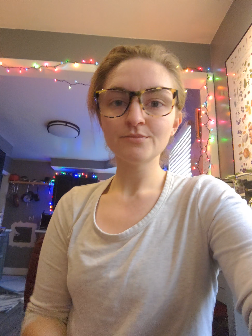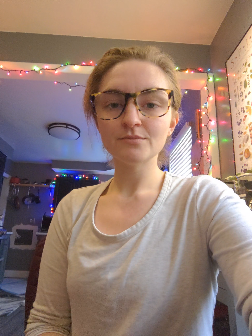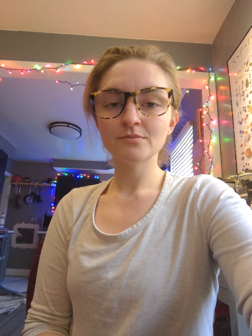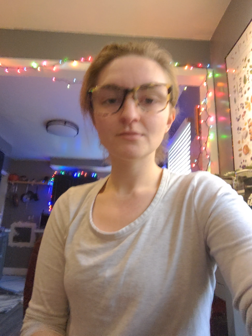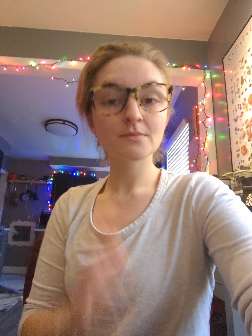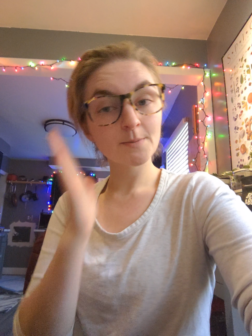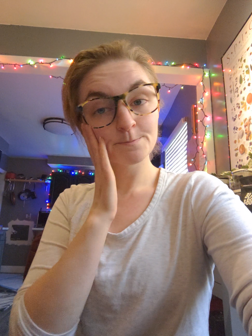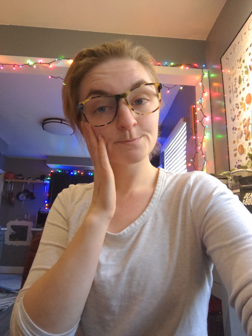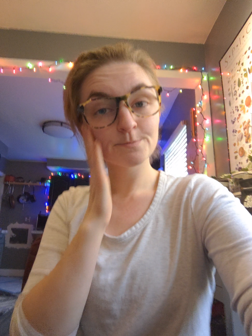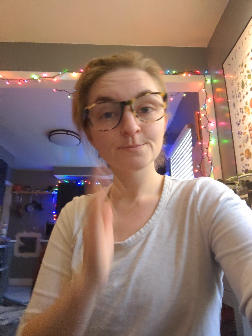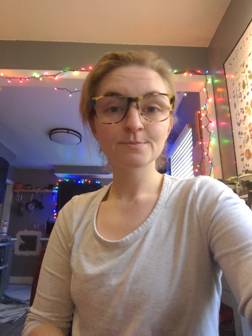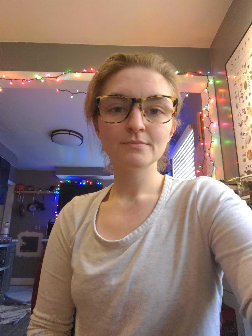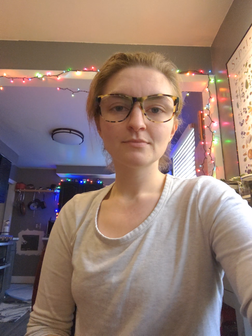bed